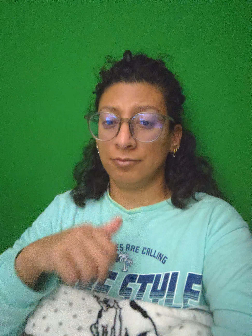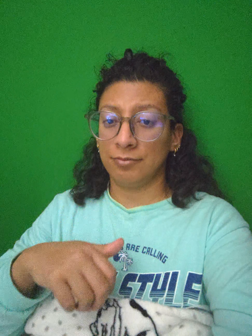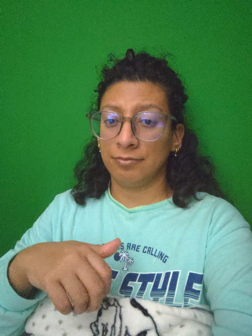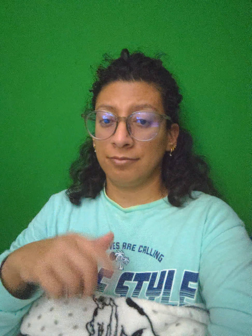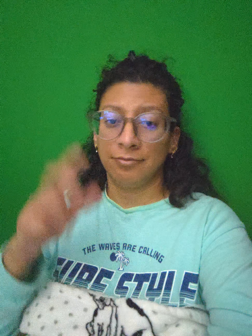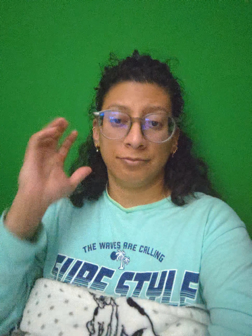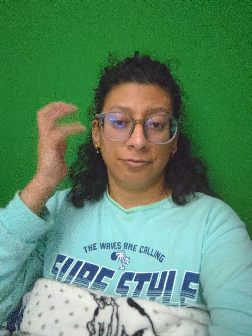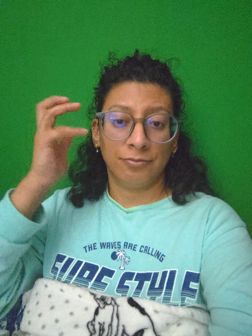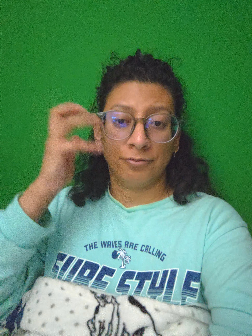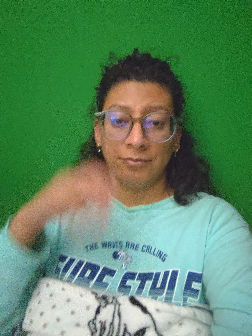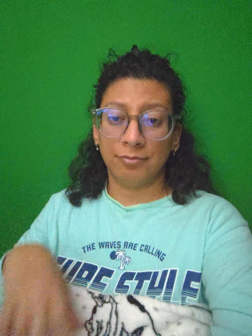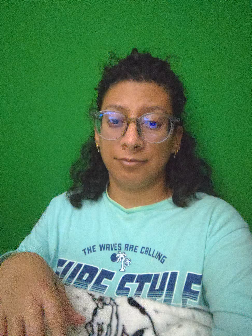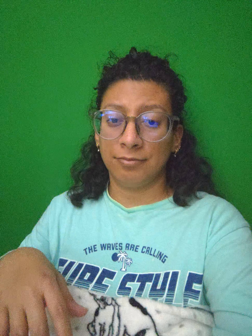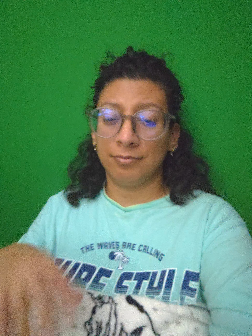radio